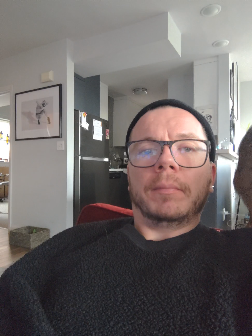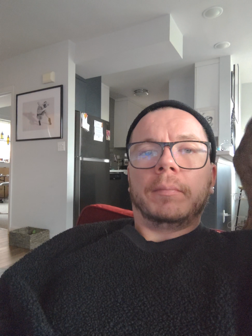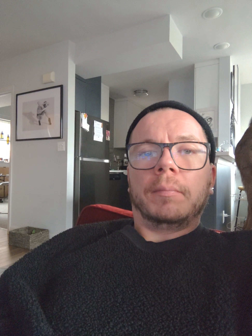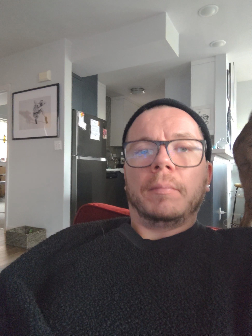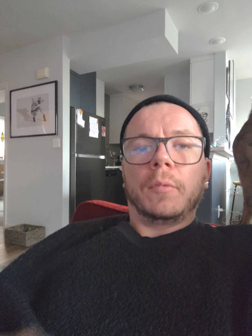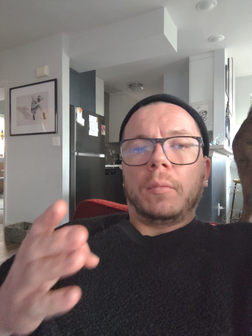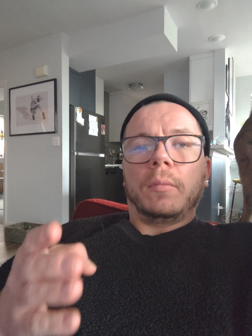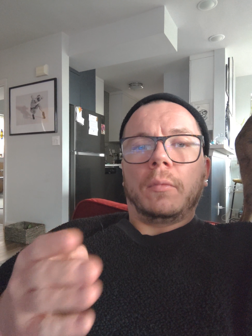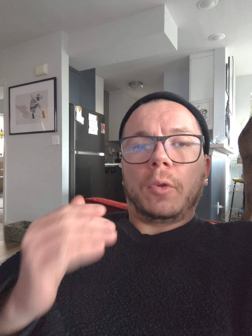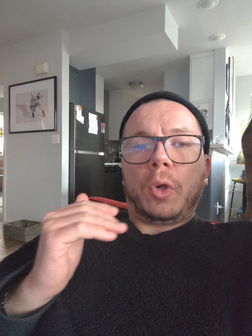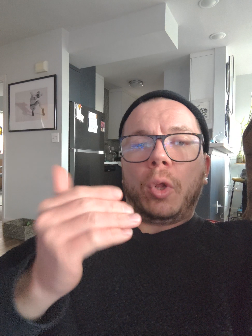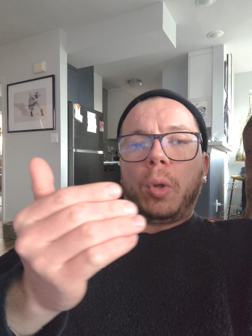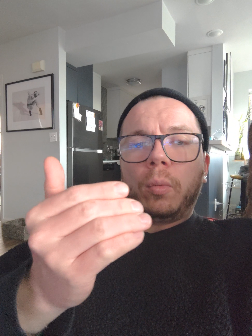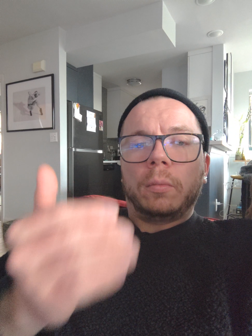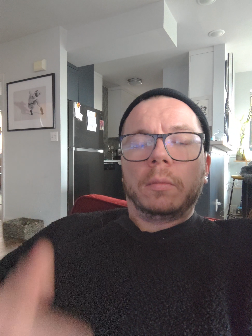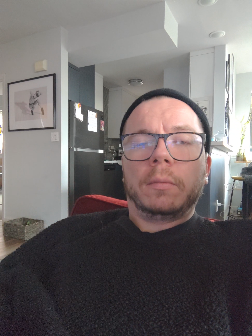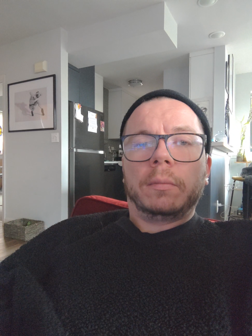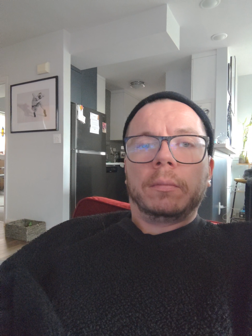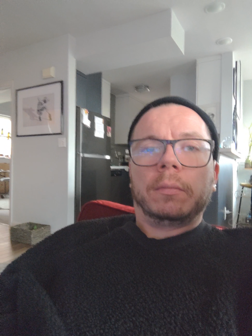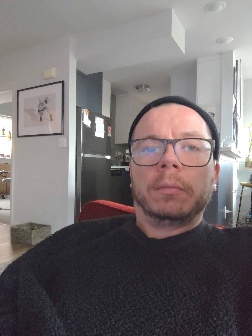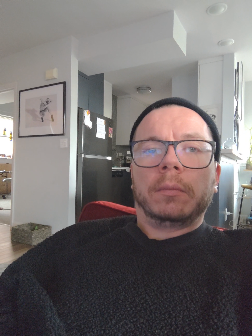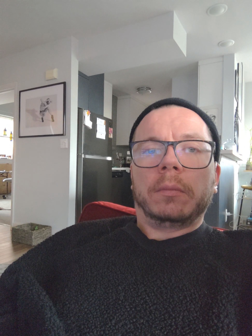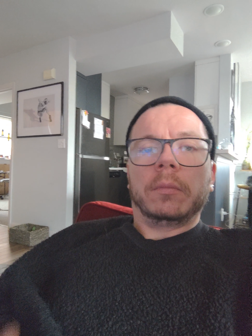close